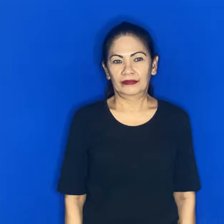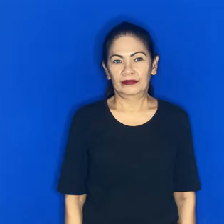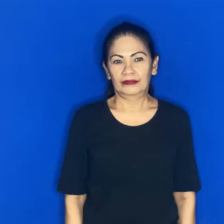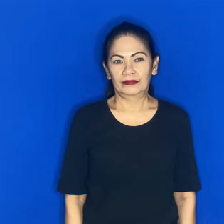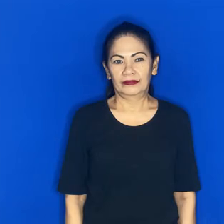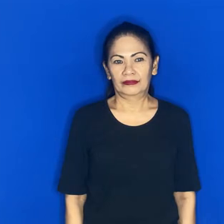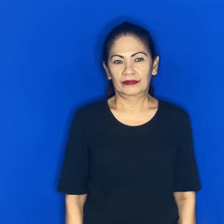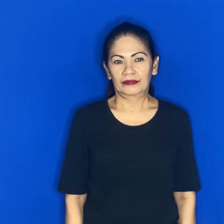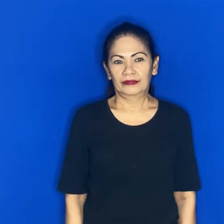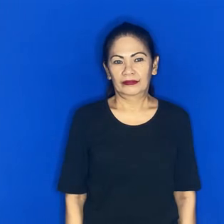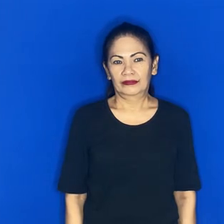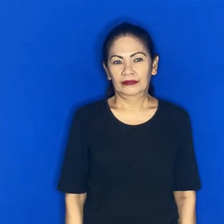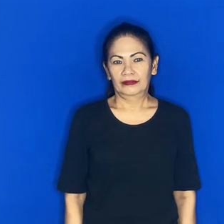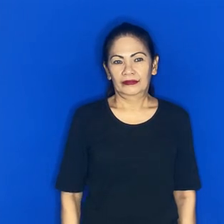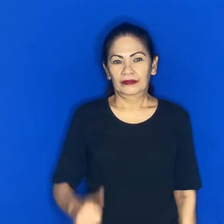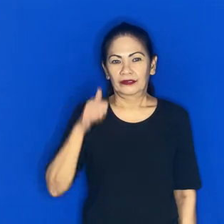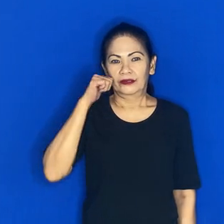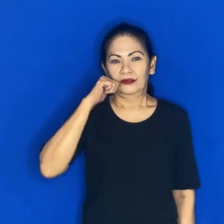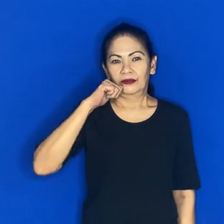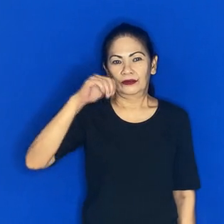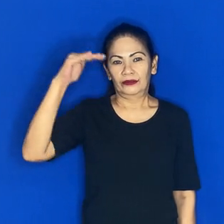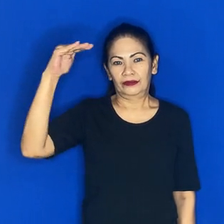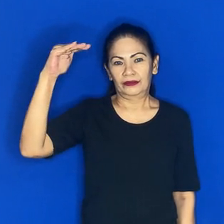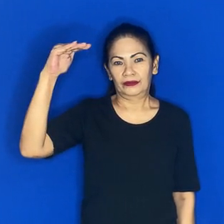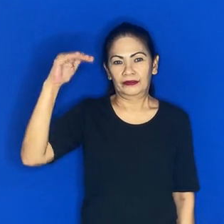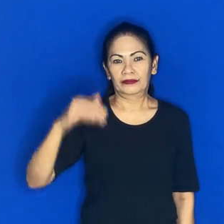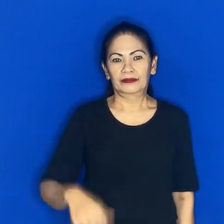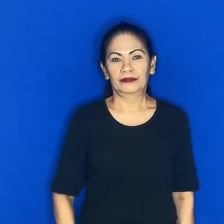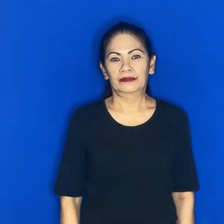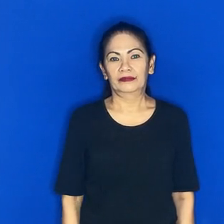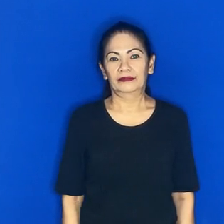woman